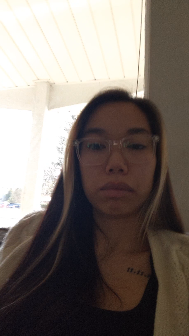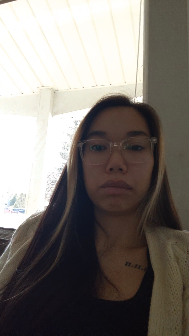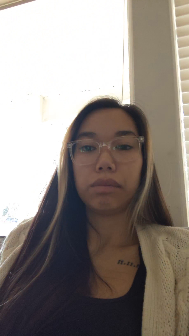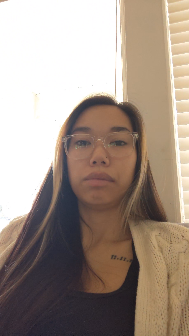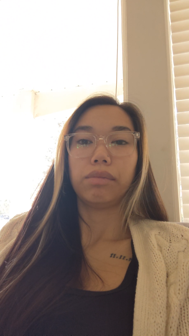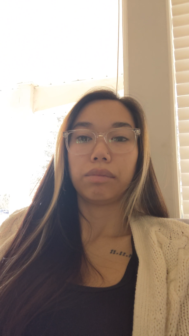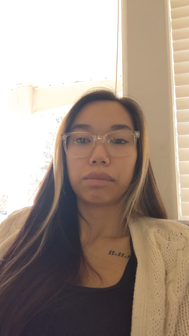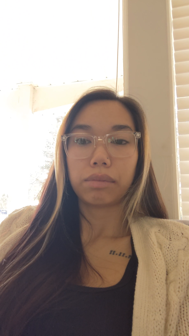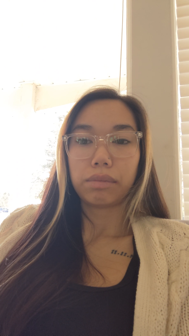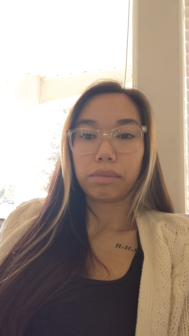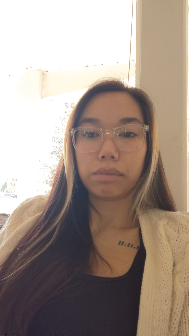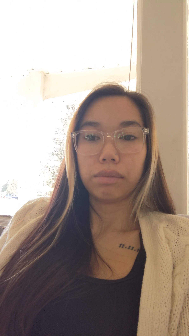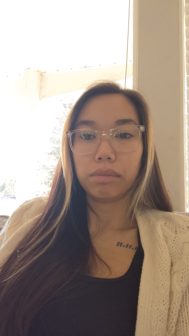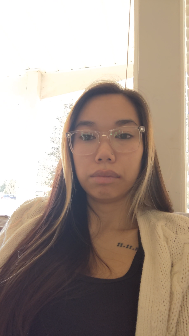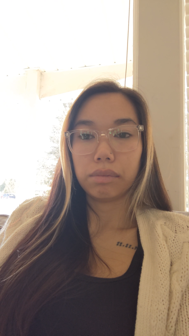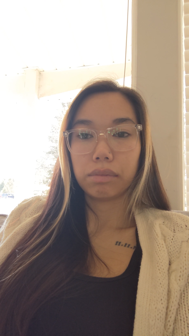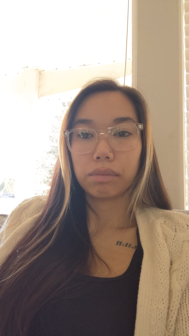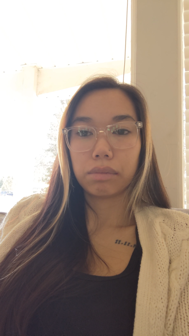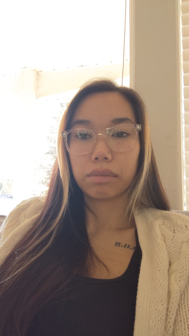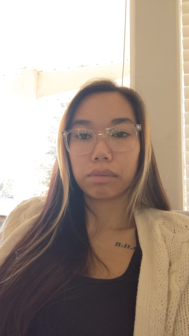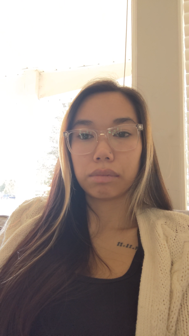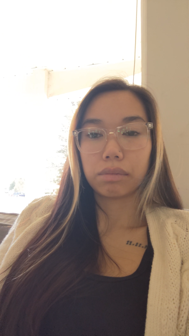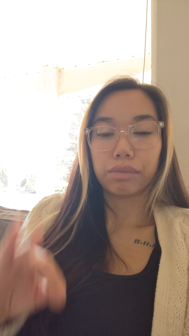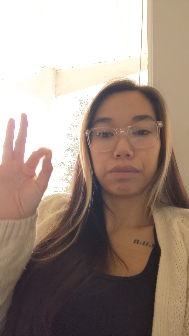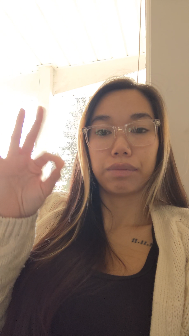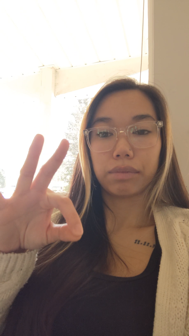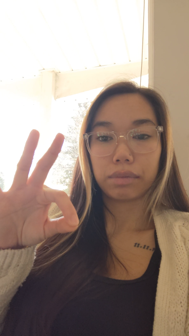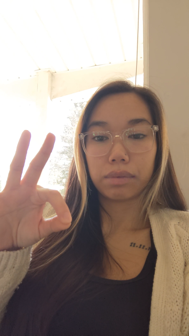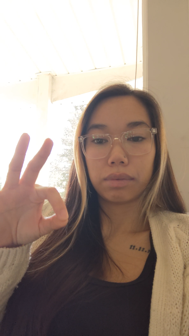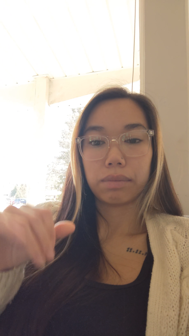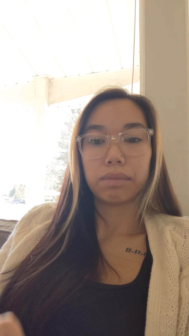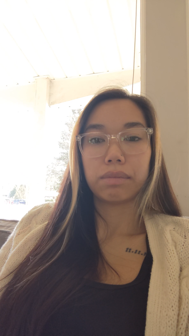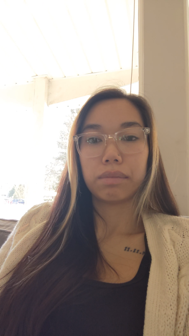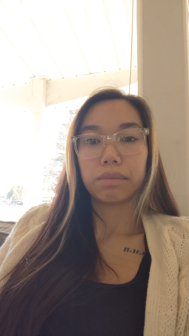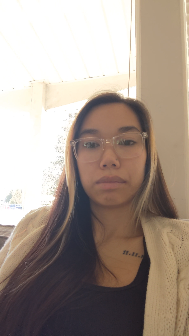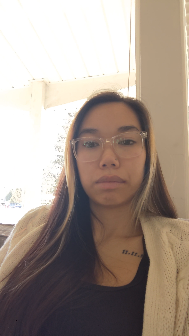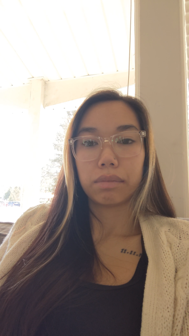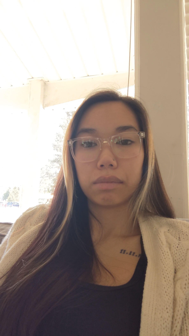fit